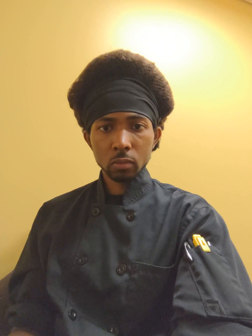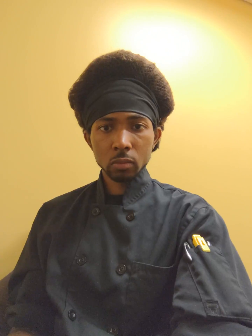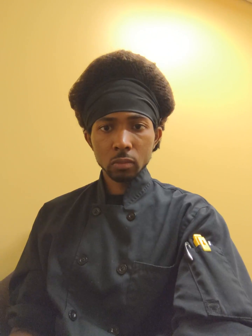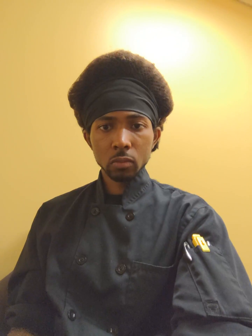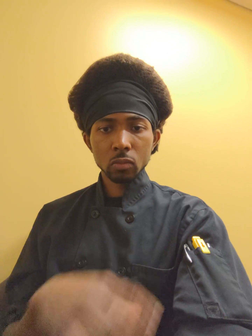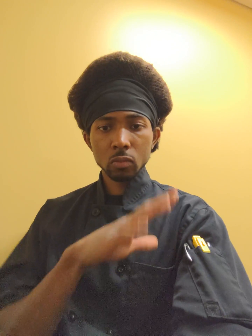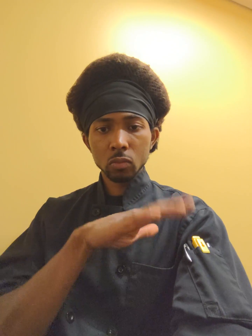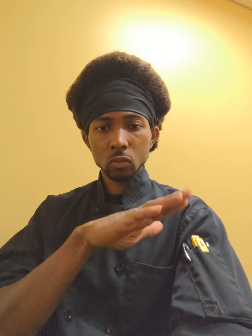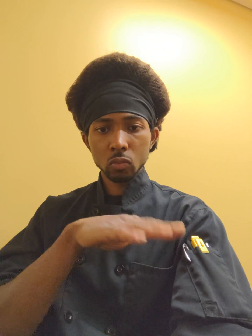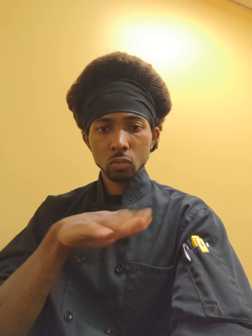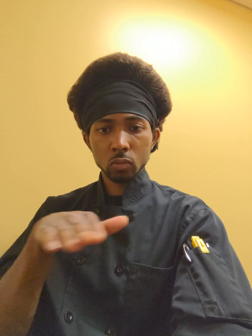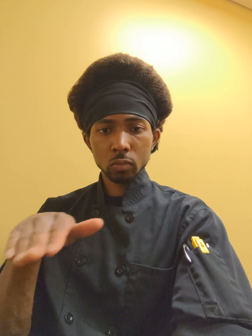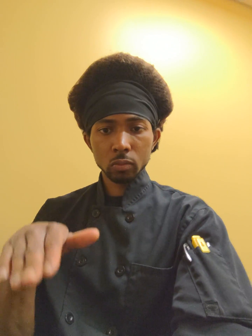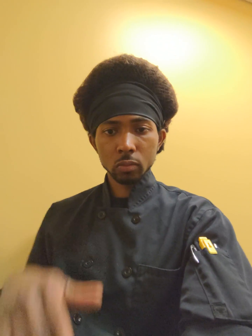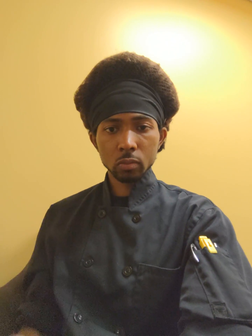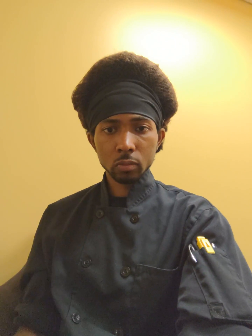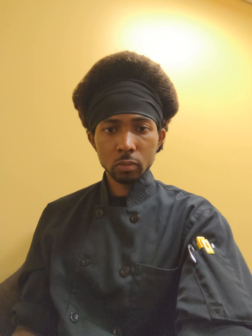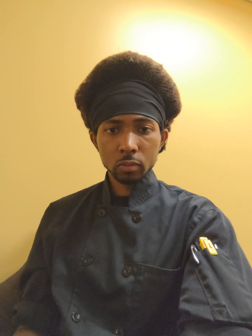children